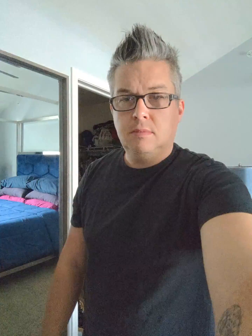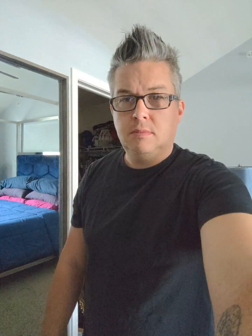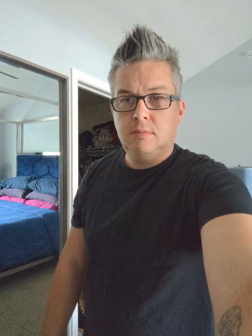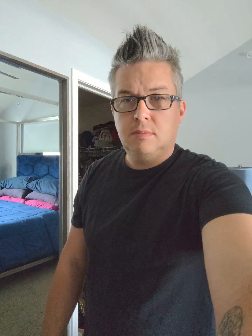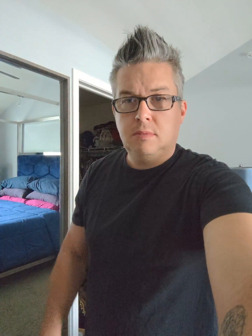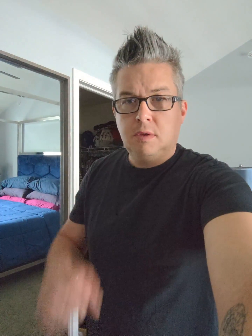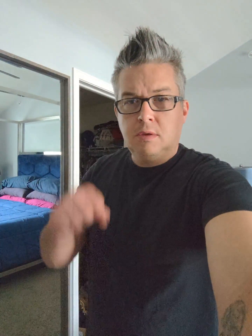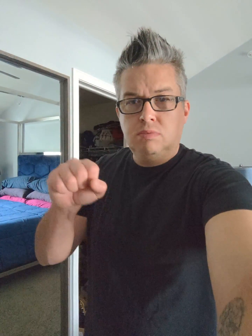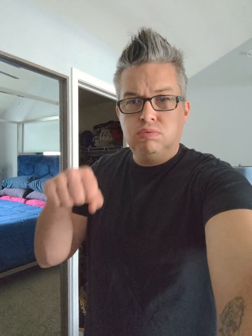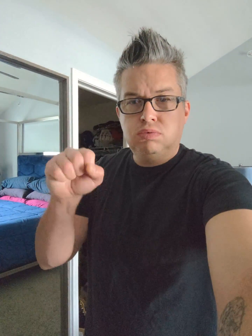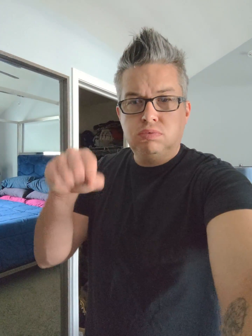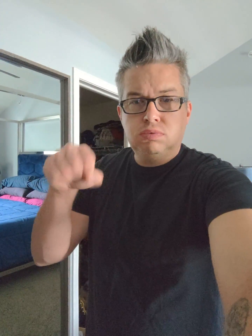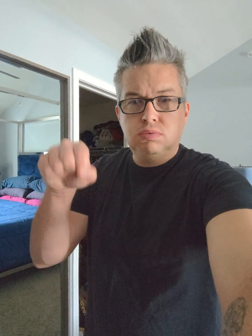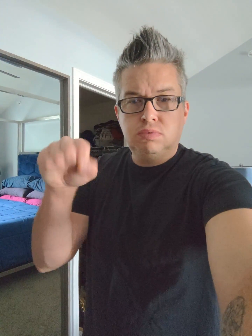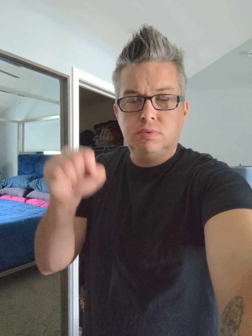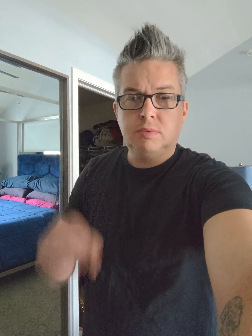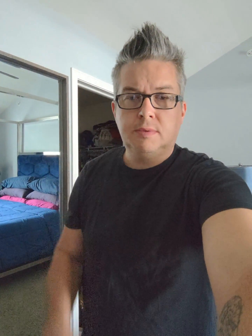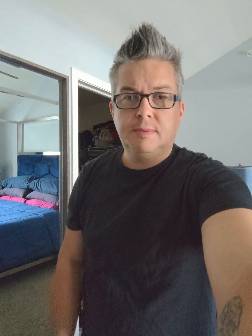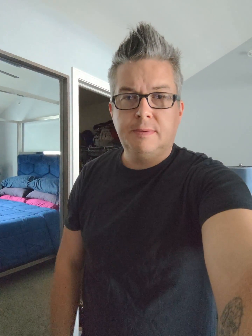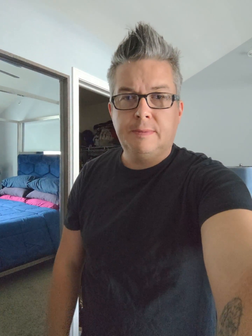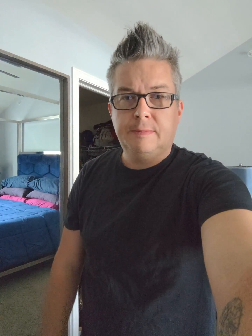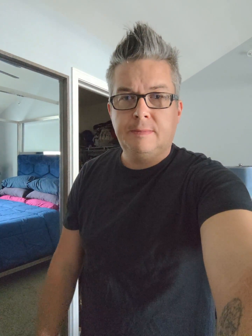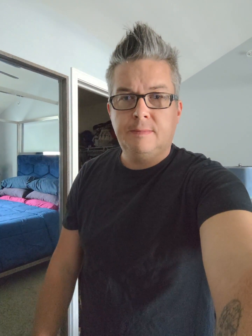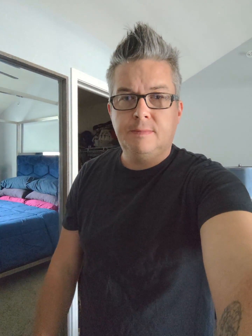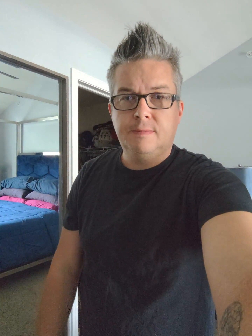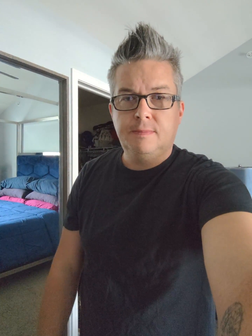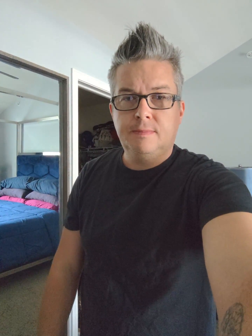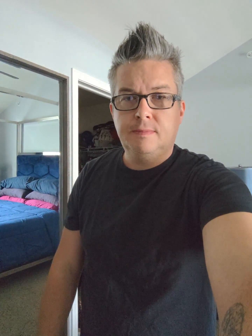motorcycle